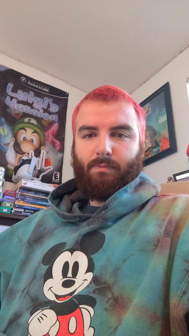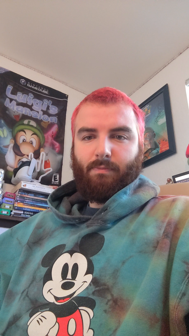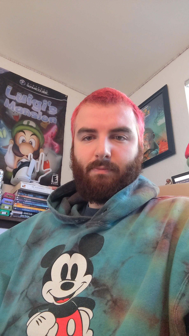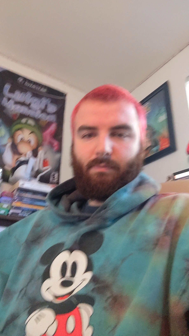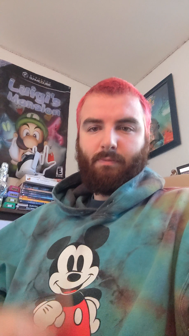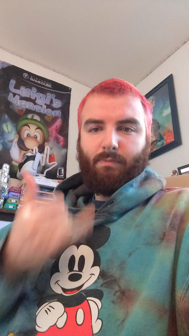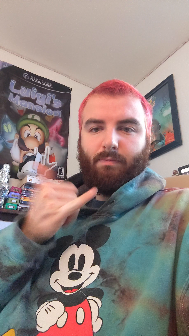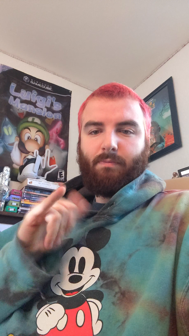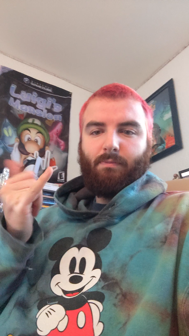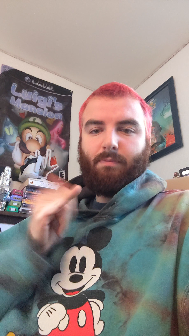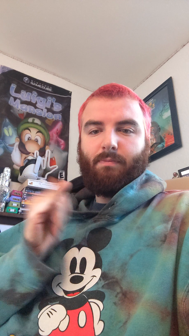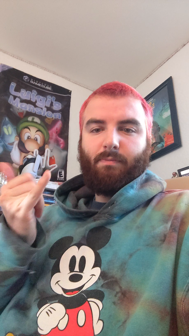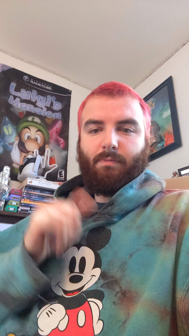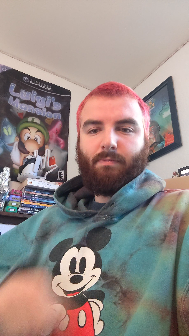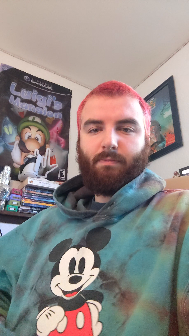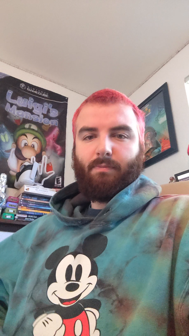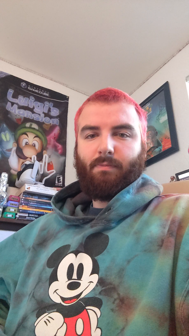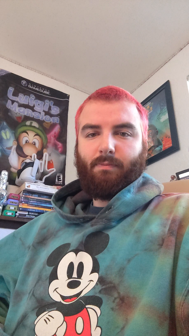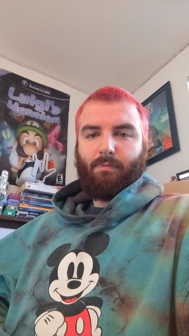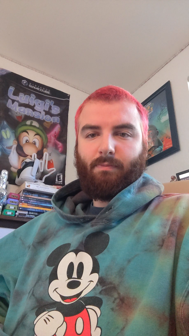play